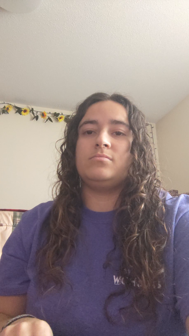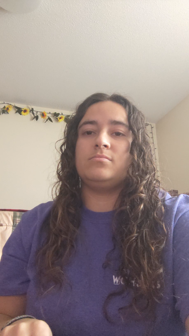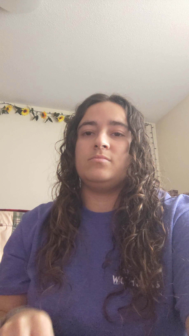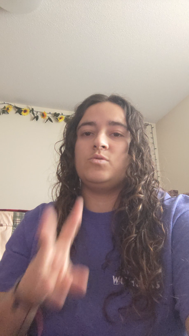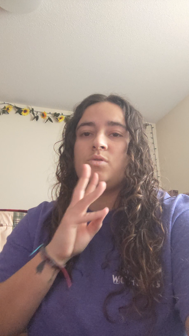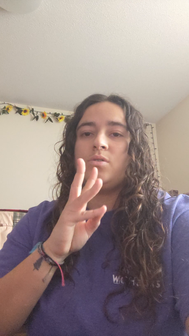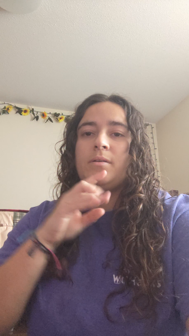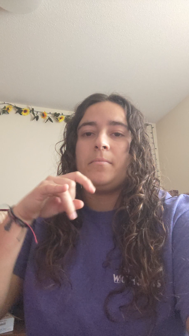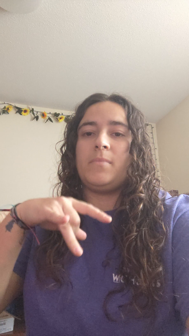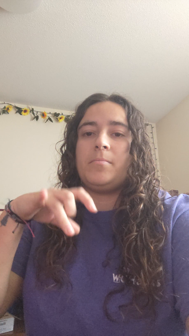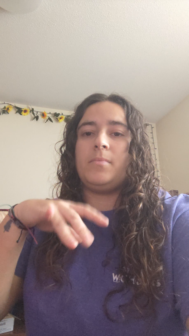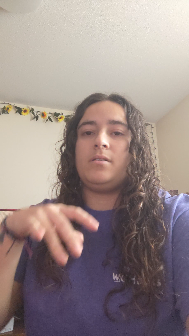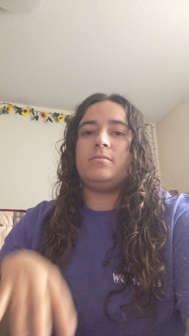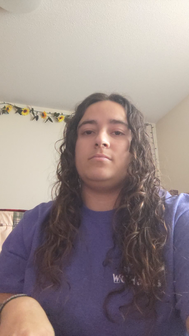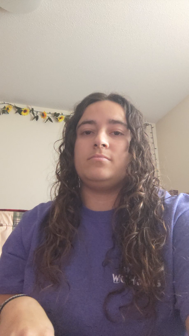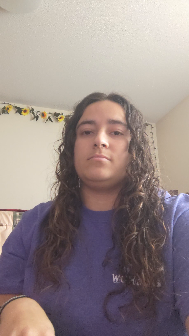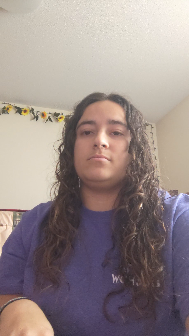melon